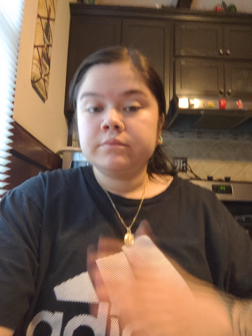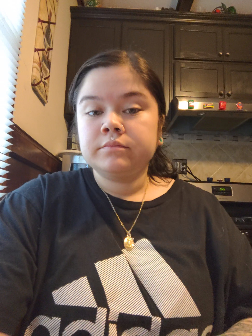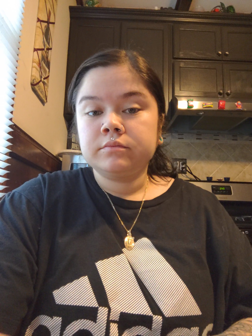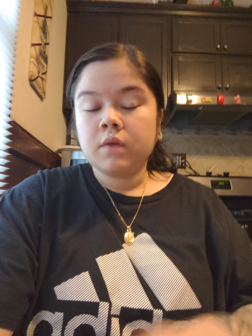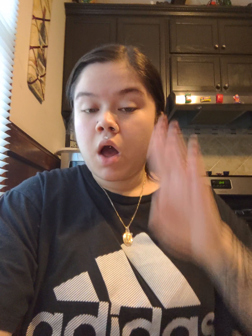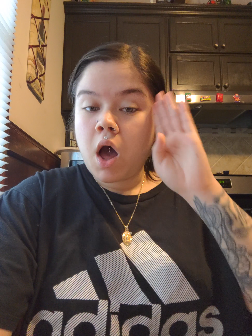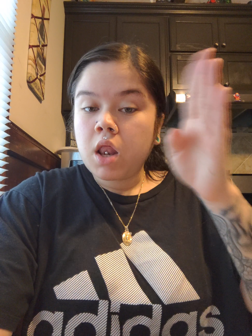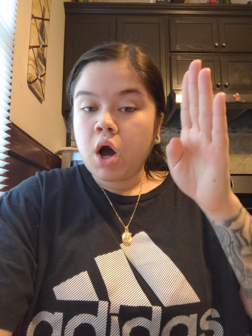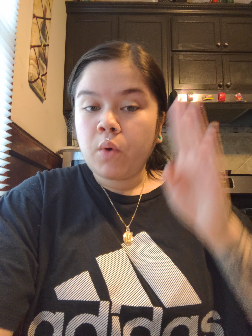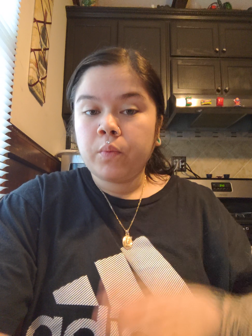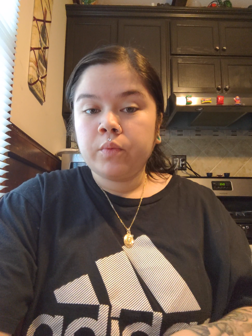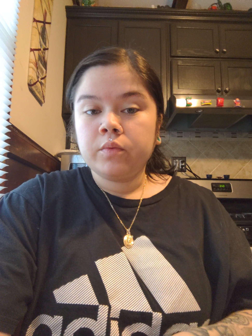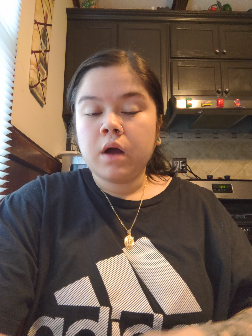hello